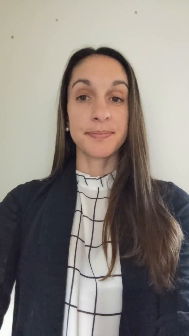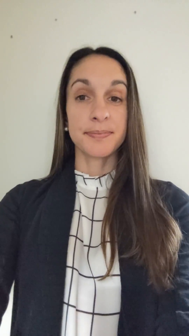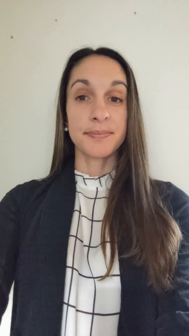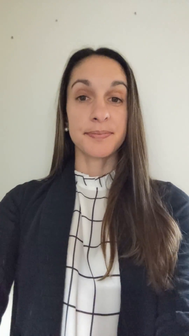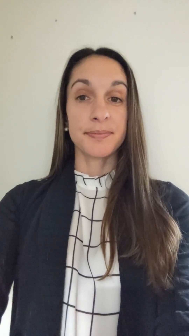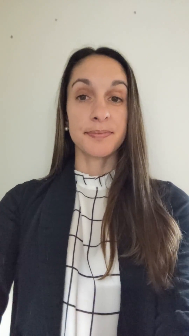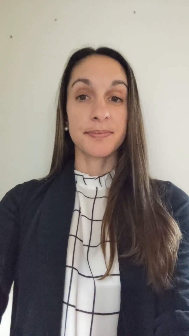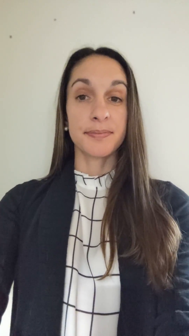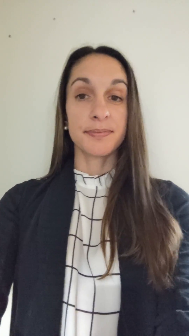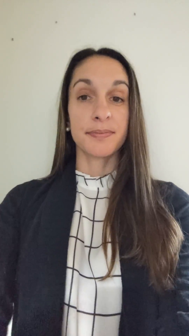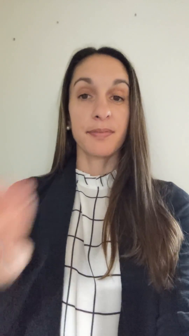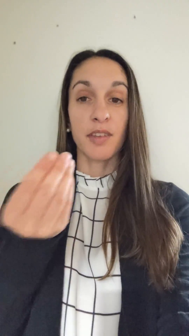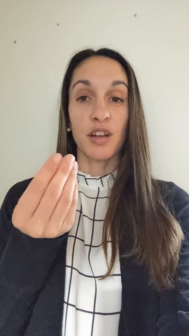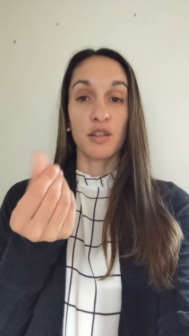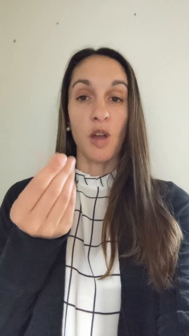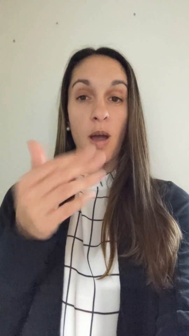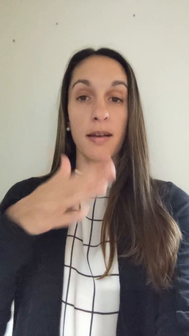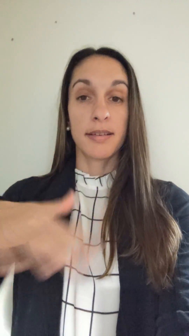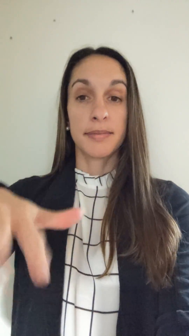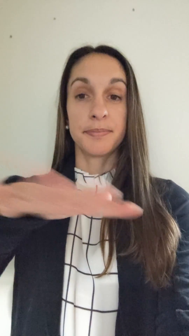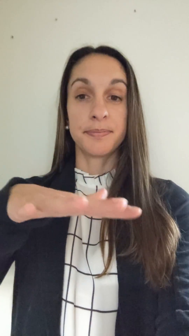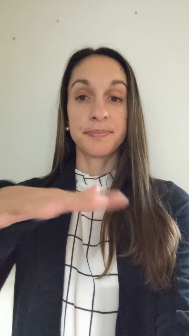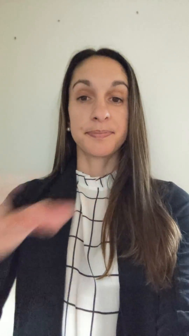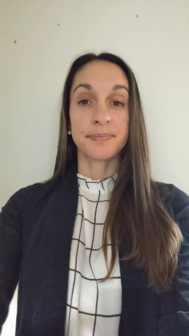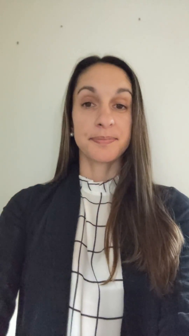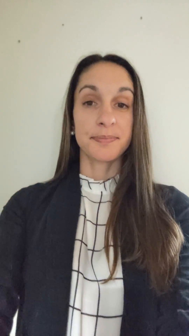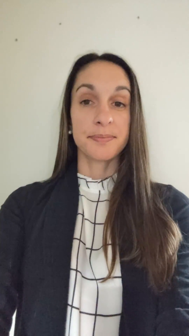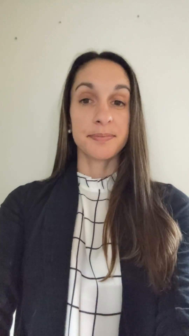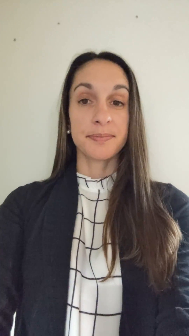garden